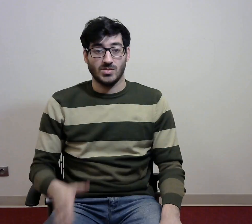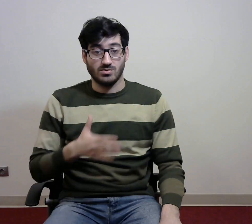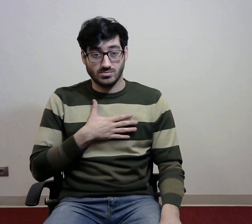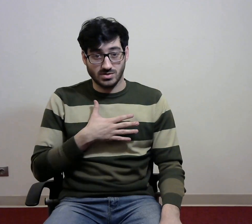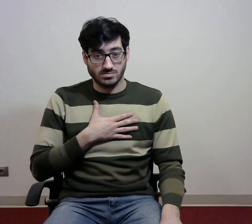mən